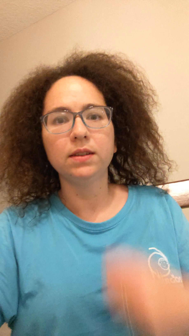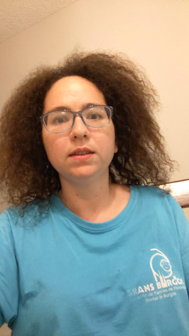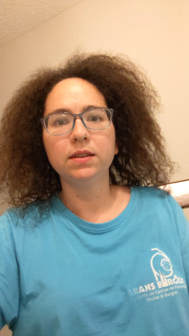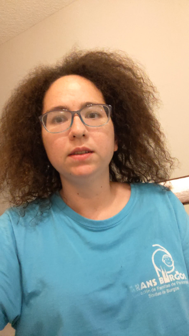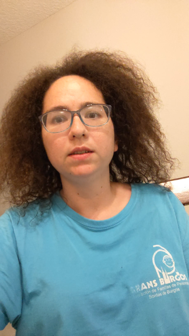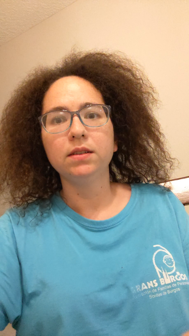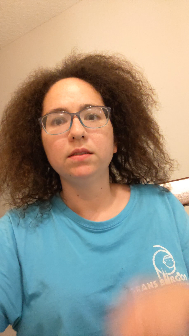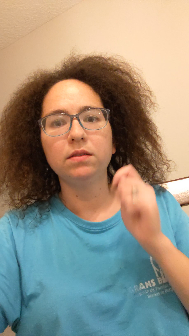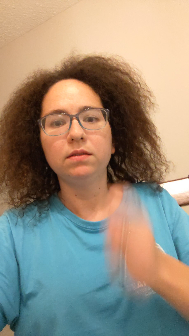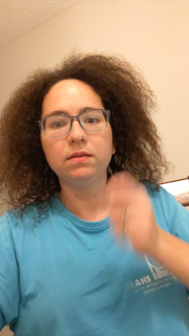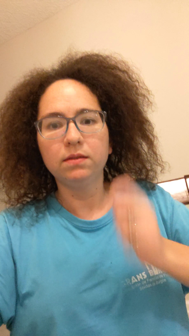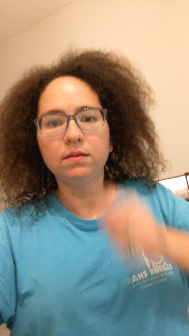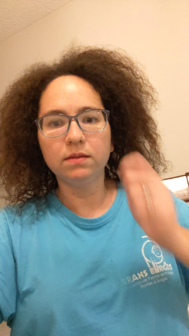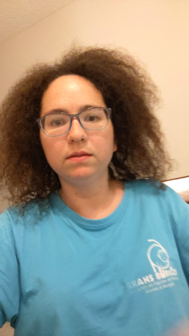hammer